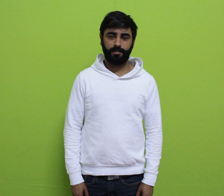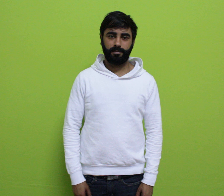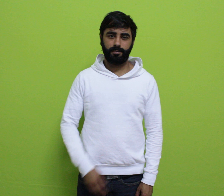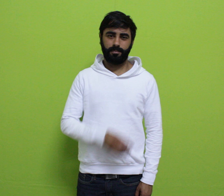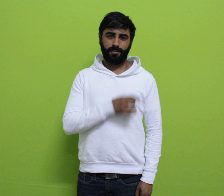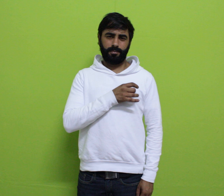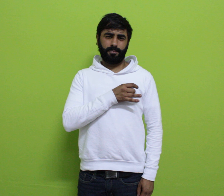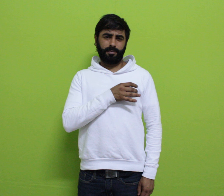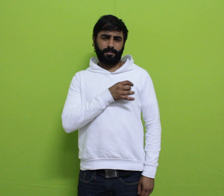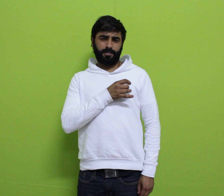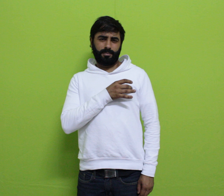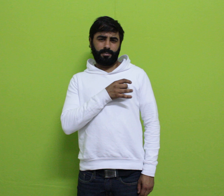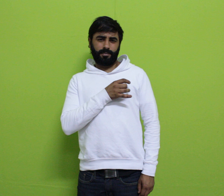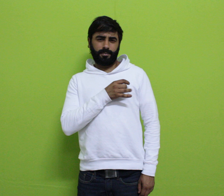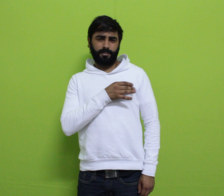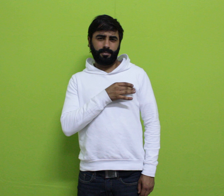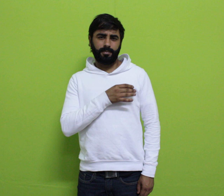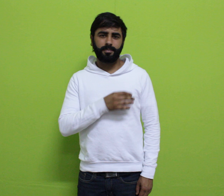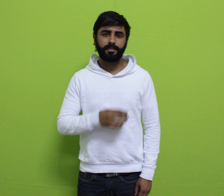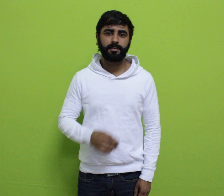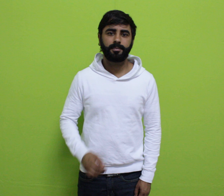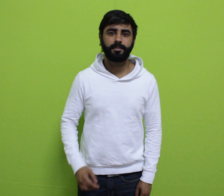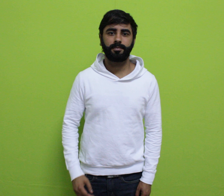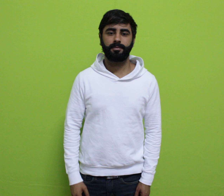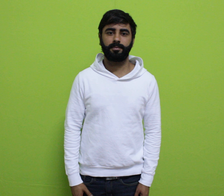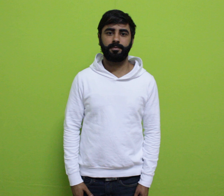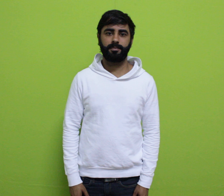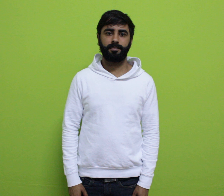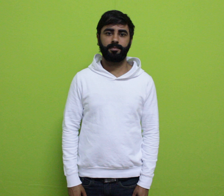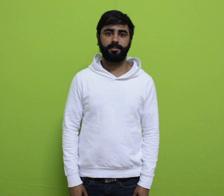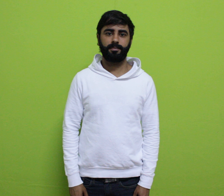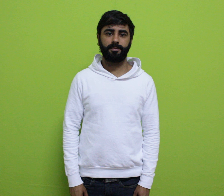medo